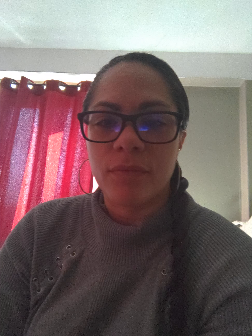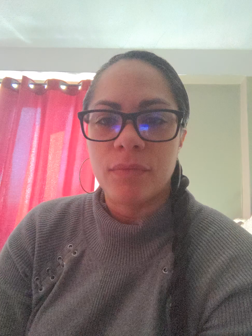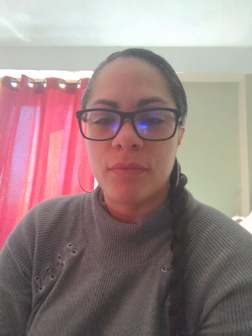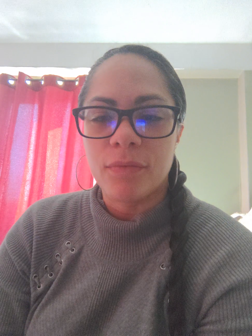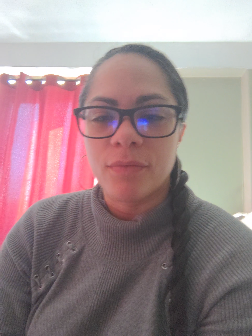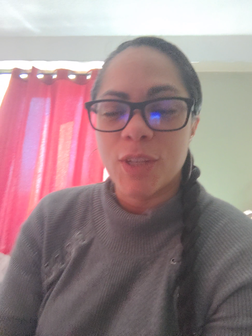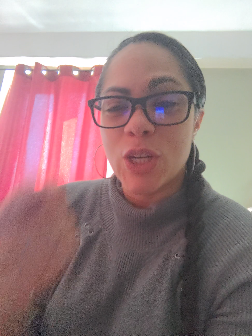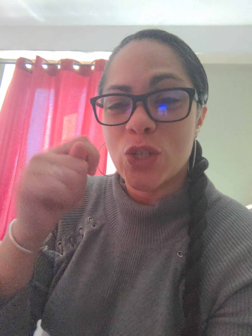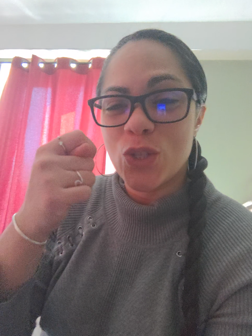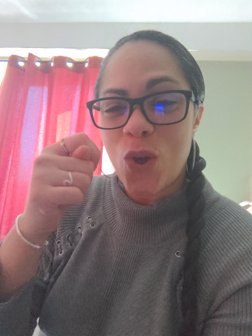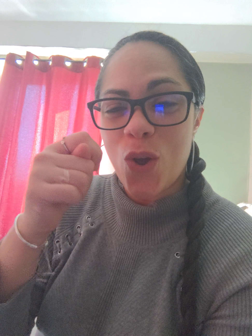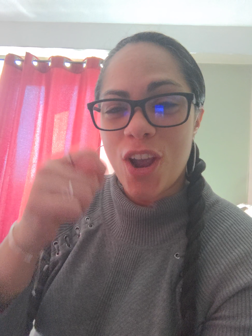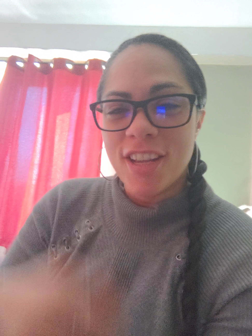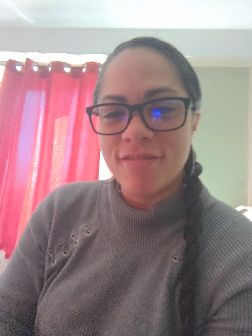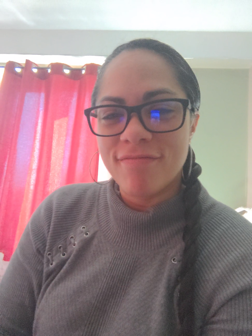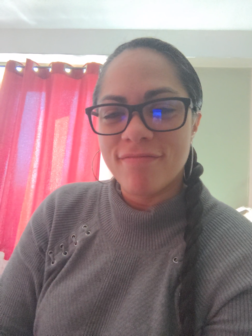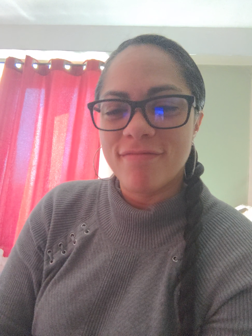toy